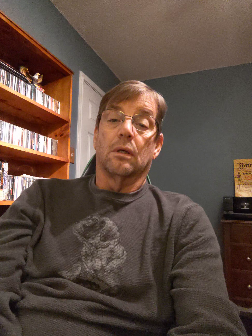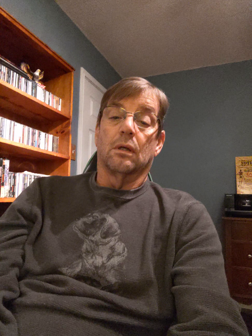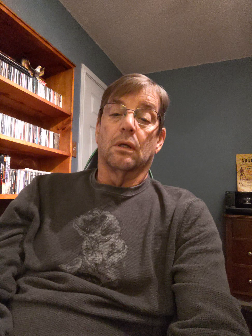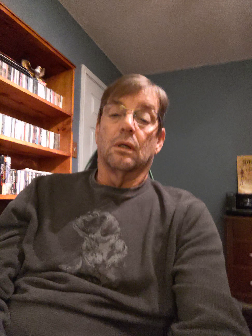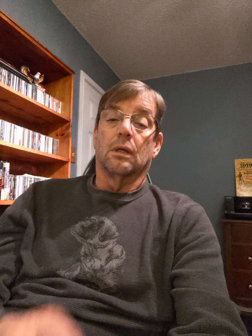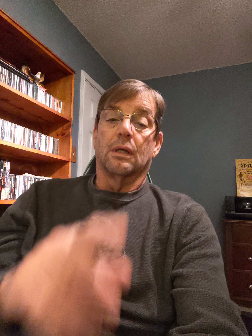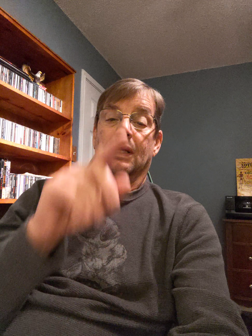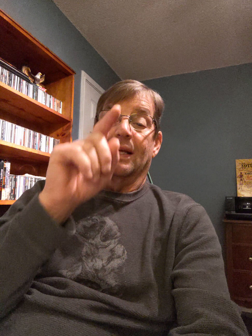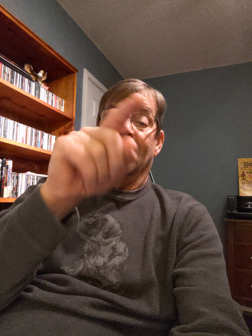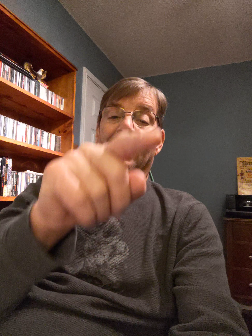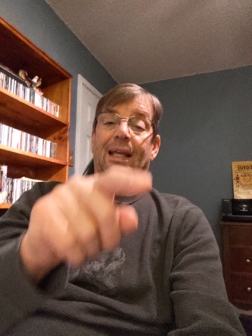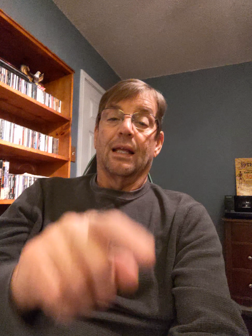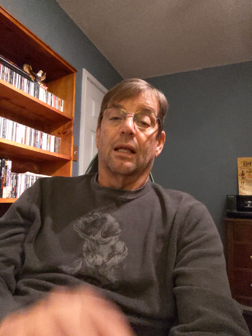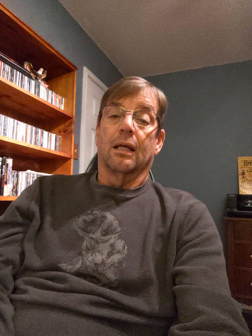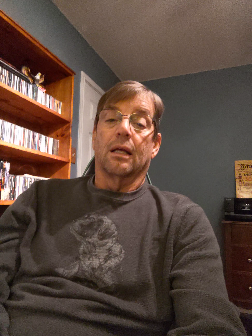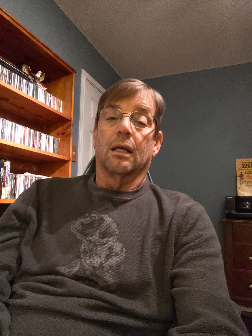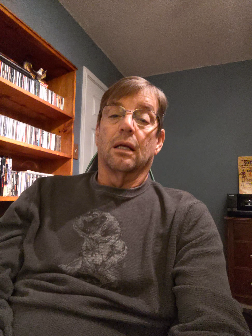he/she/it